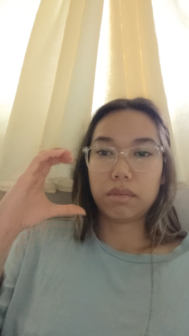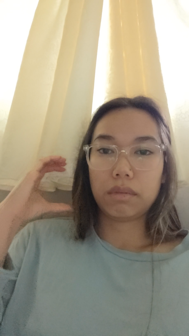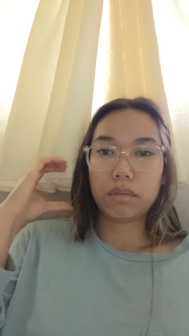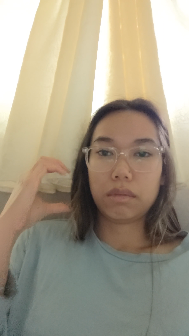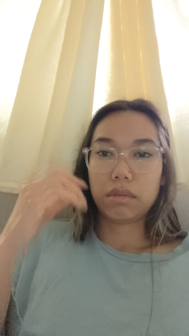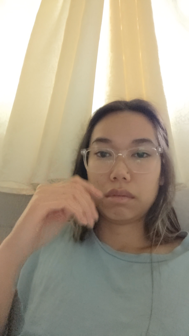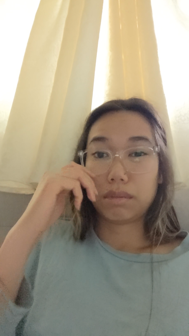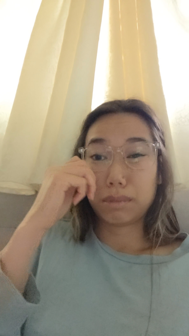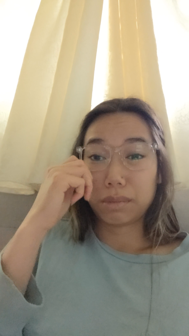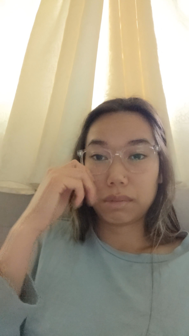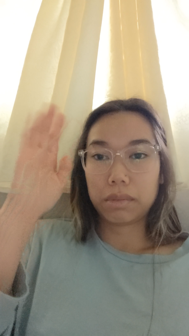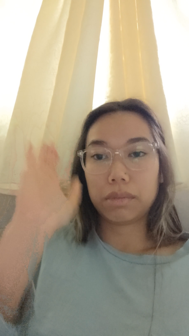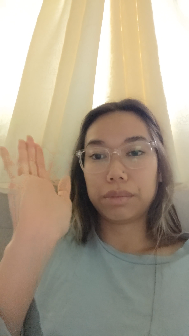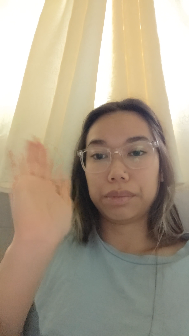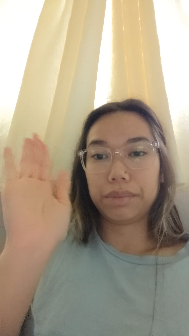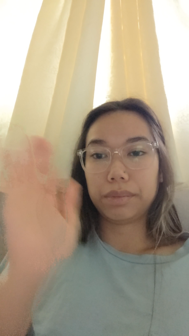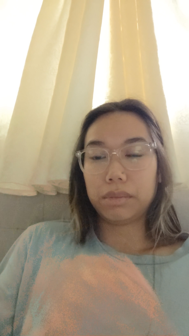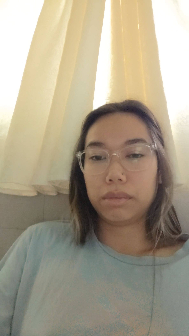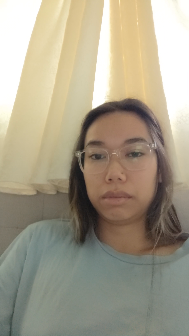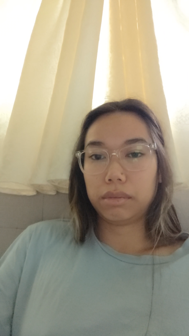hi